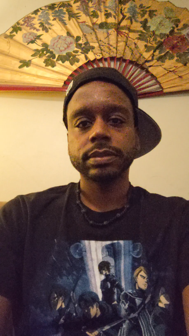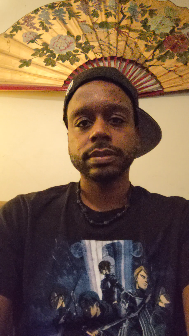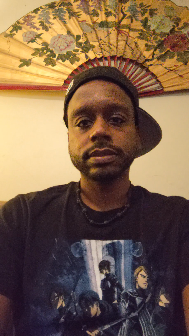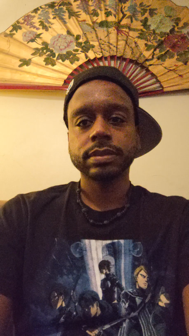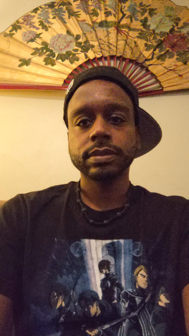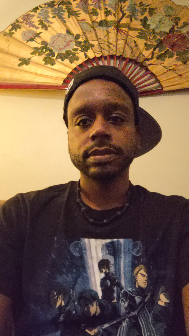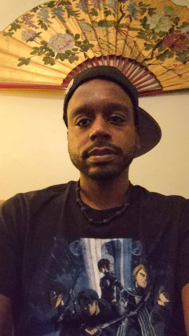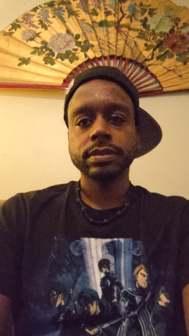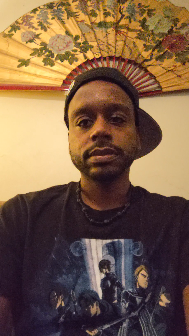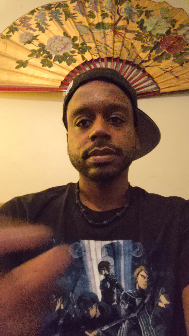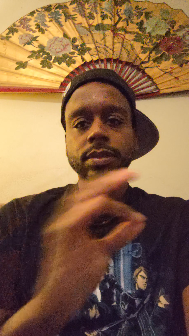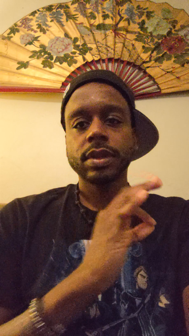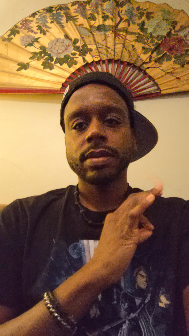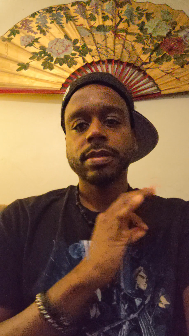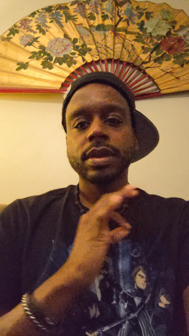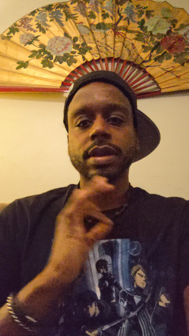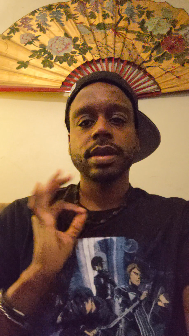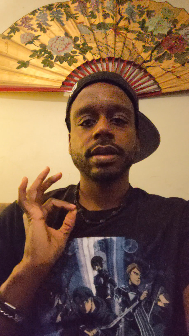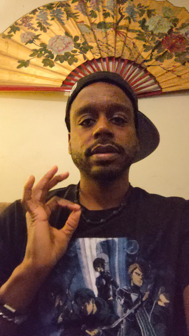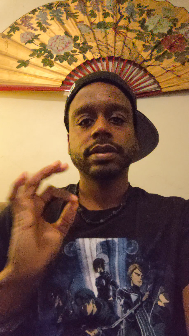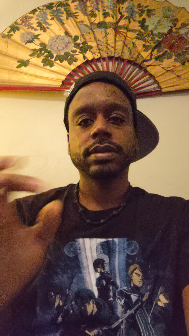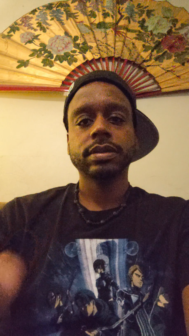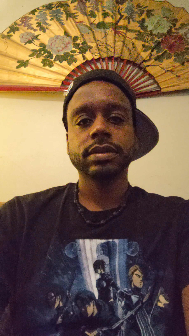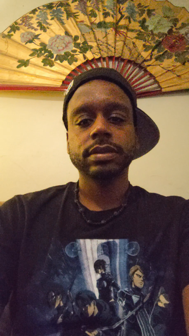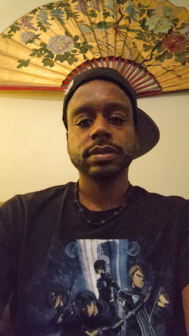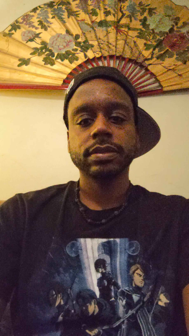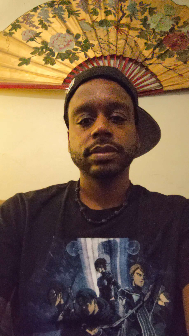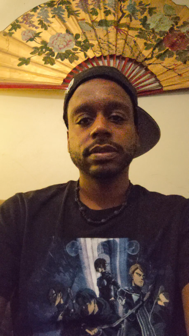beads